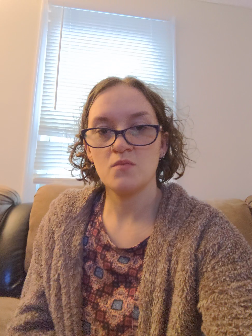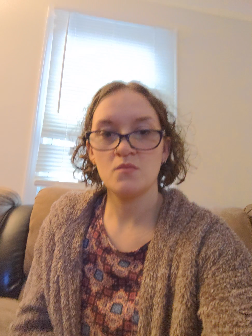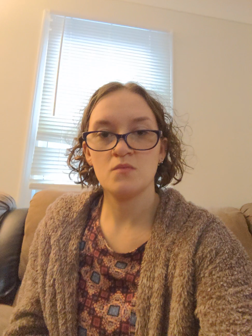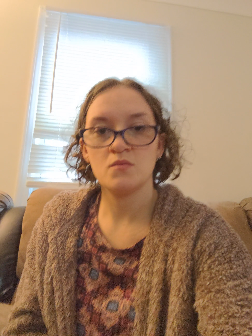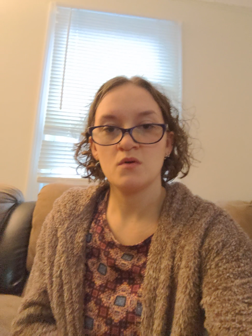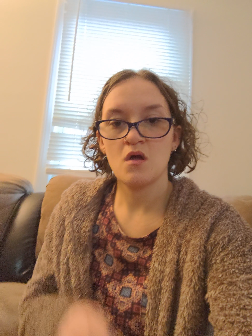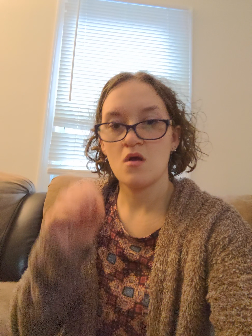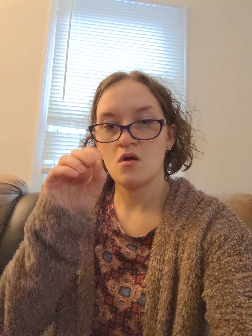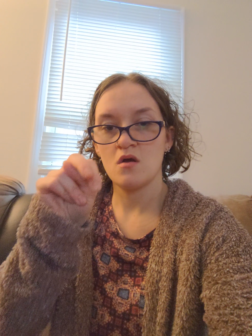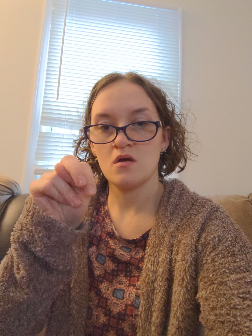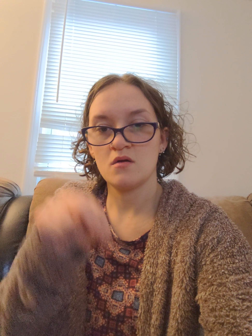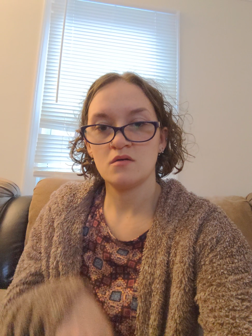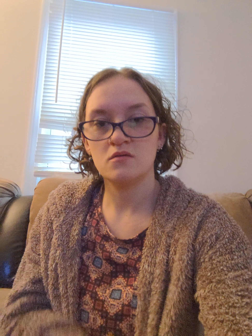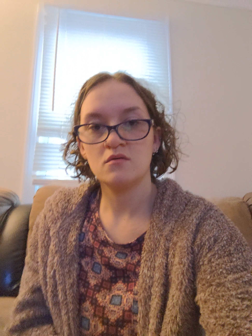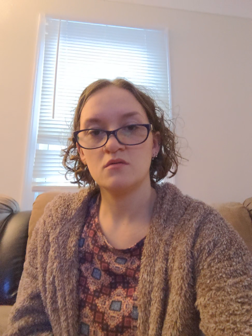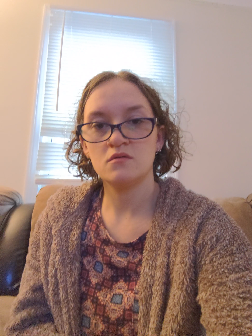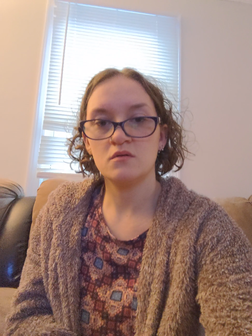on